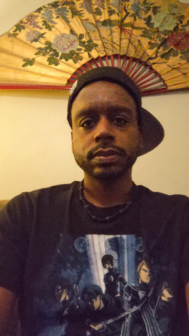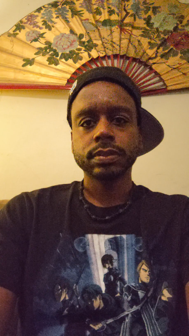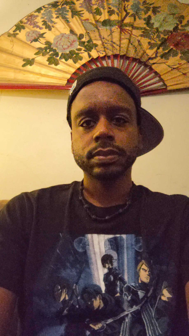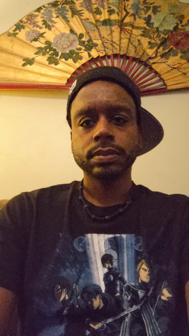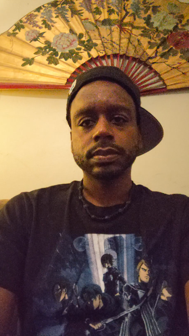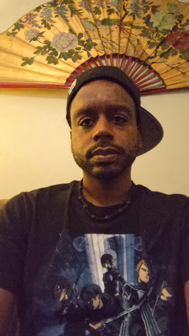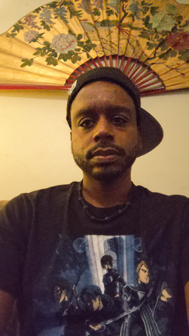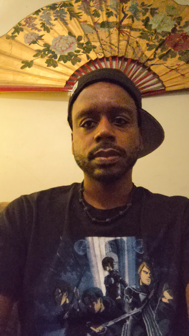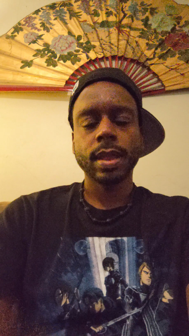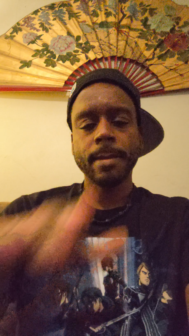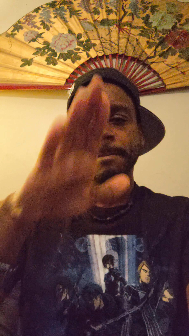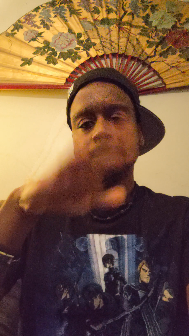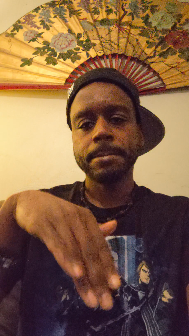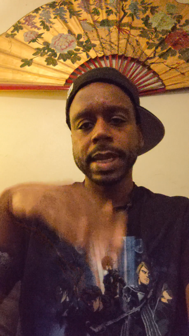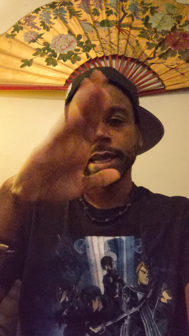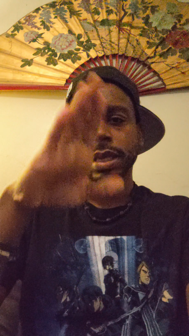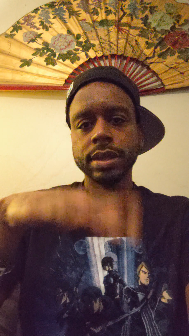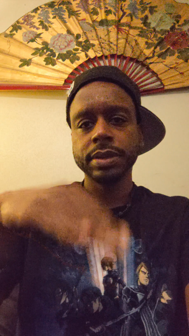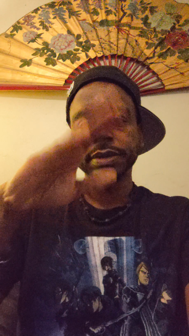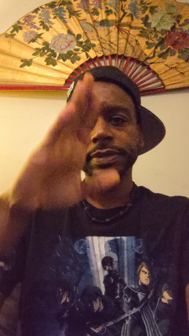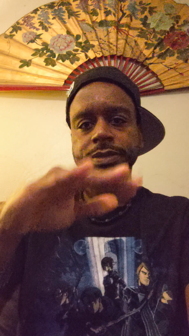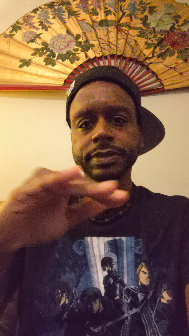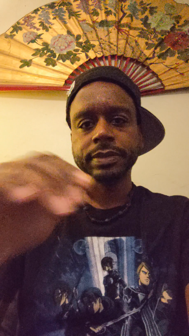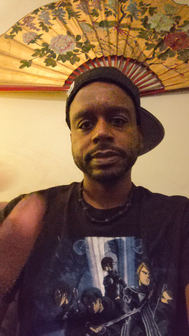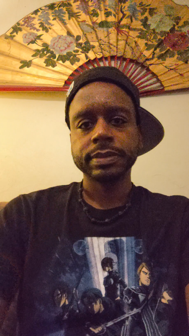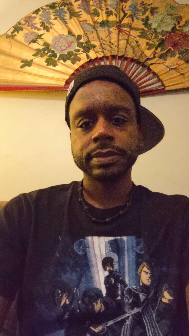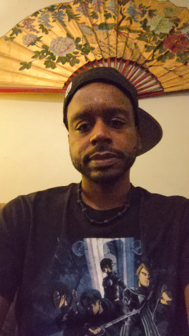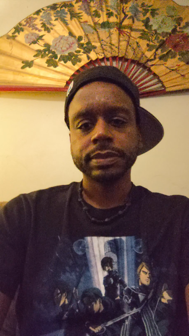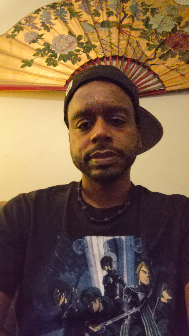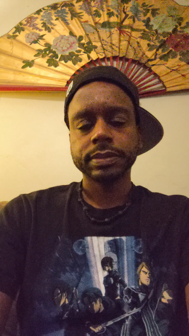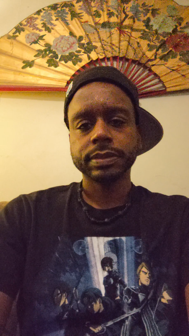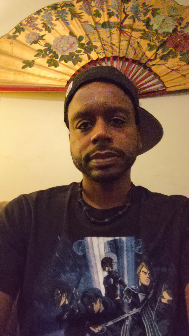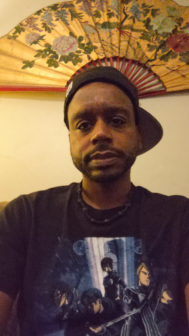paint